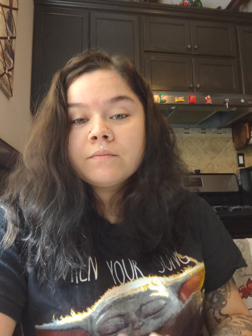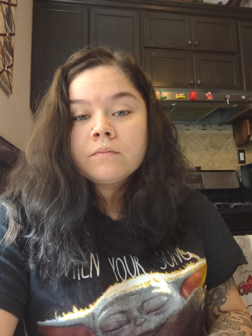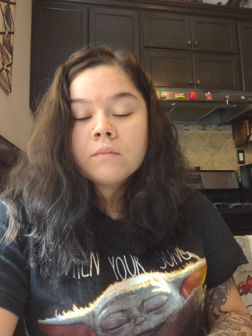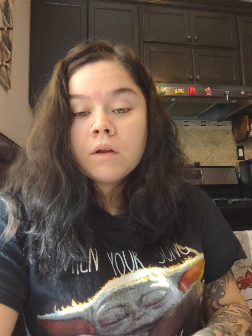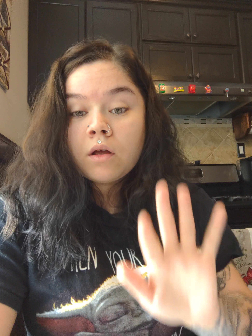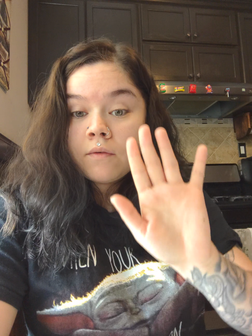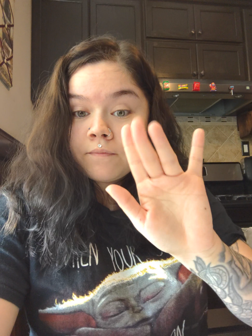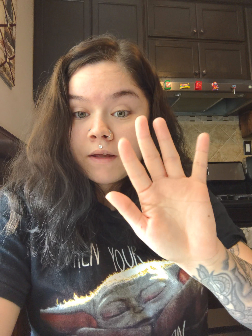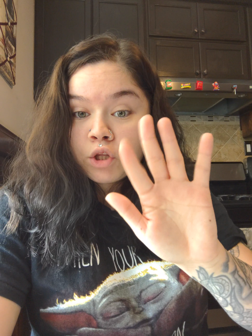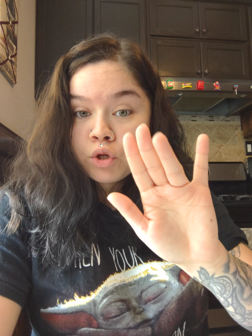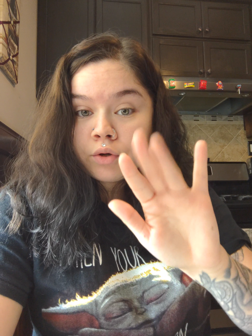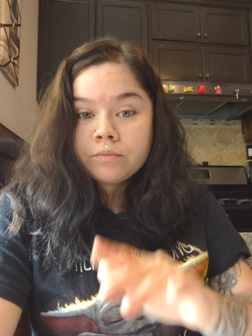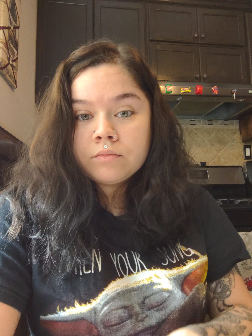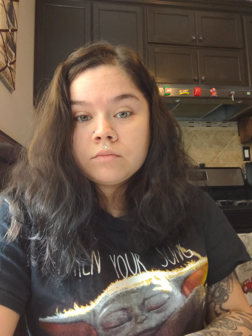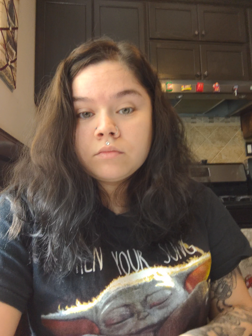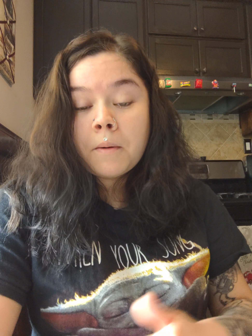finger